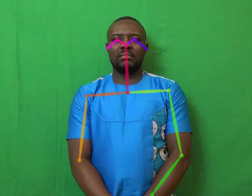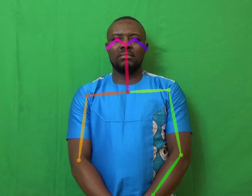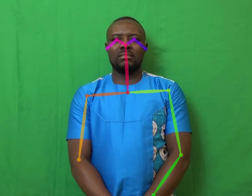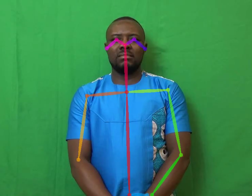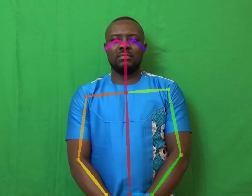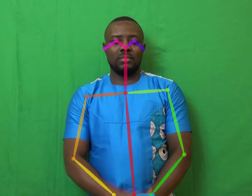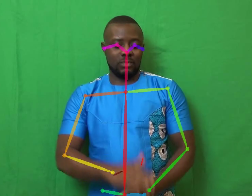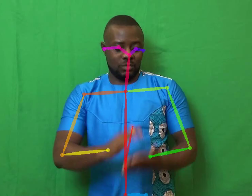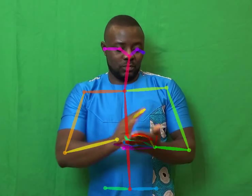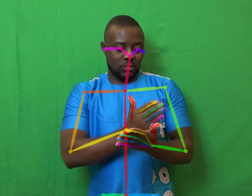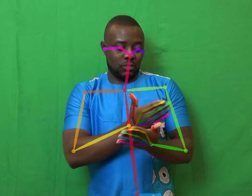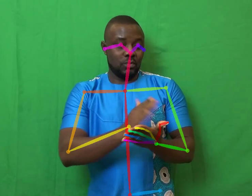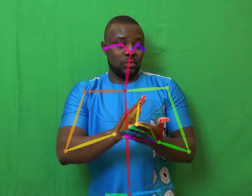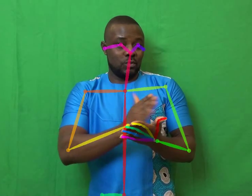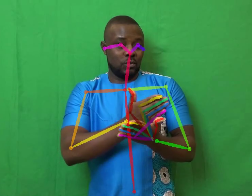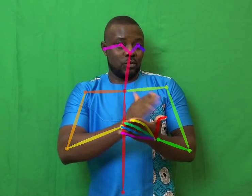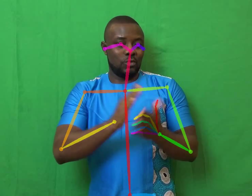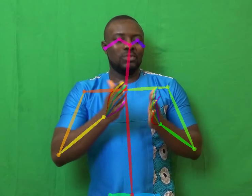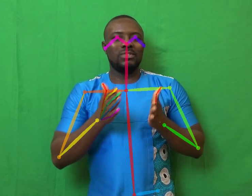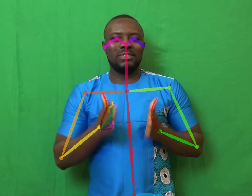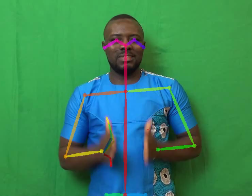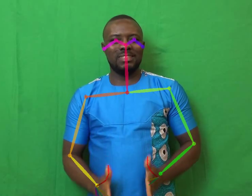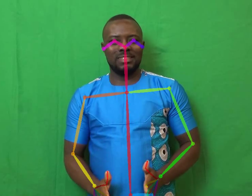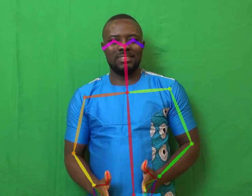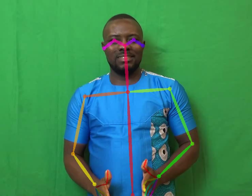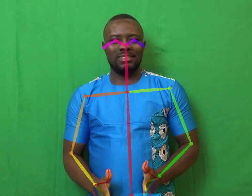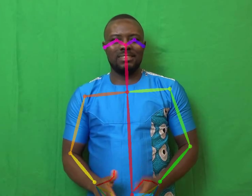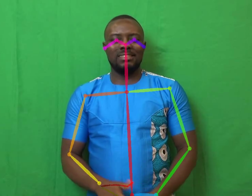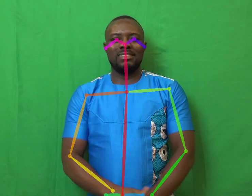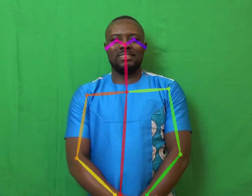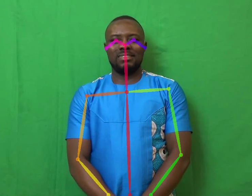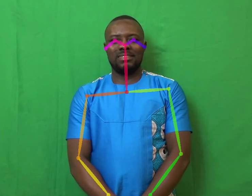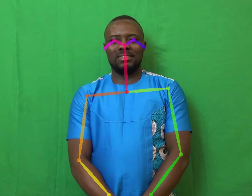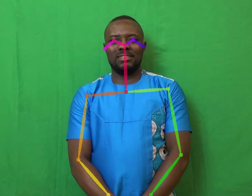cook or caterer